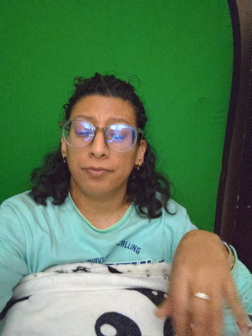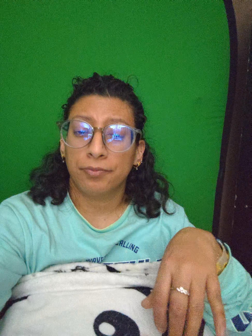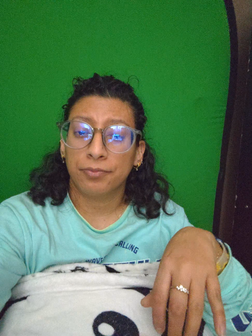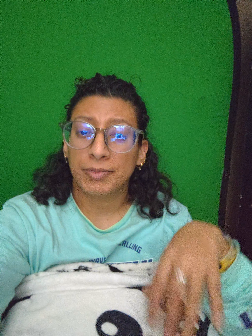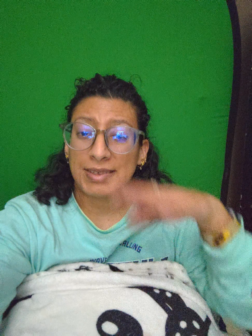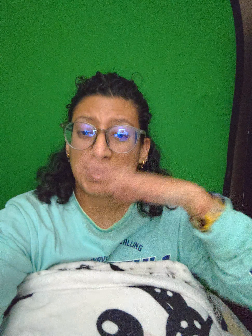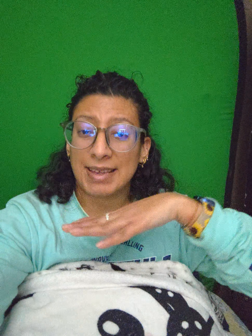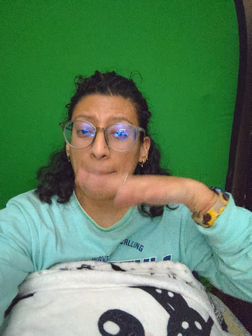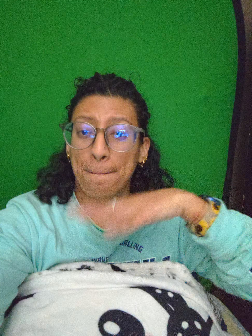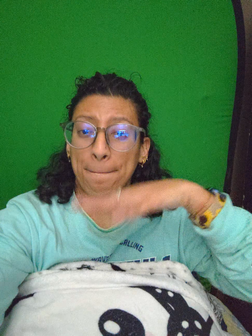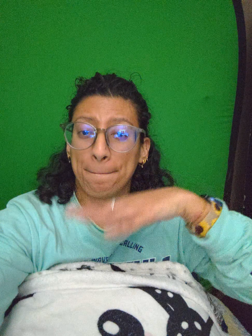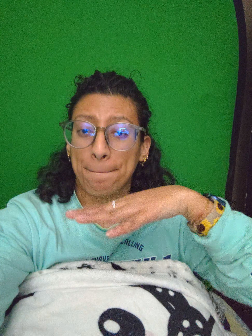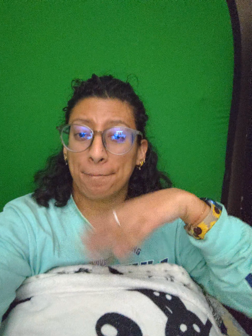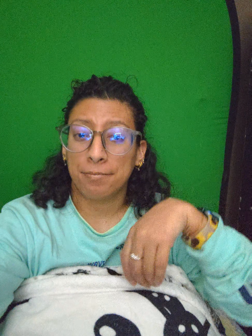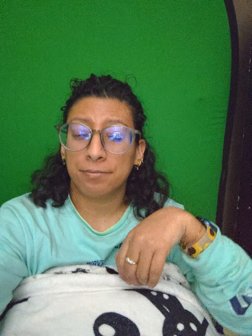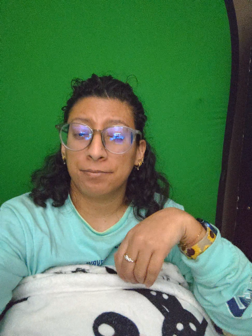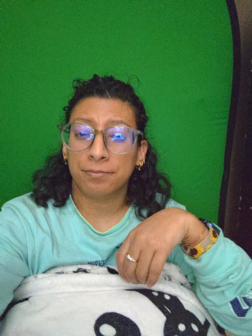table